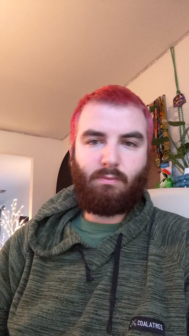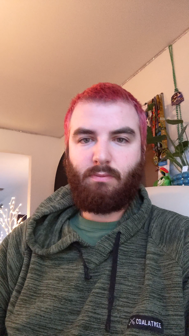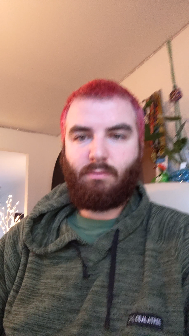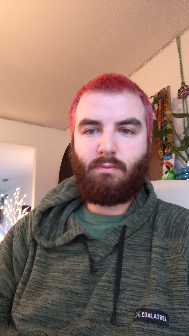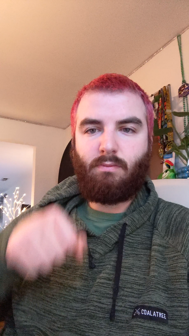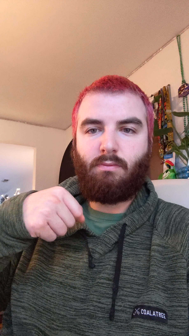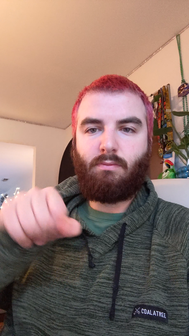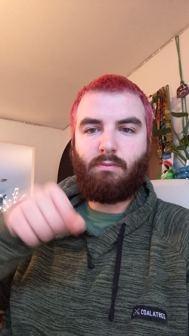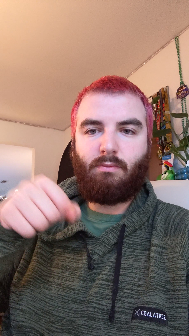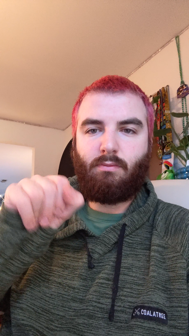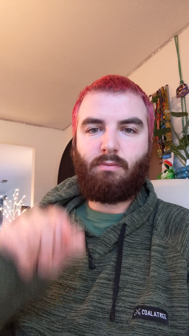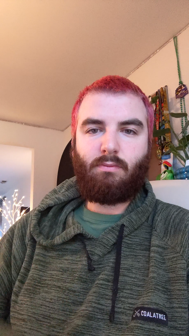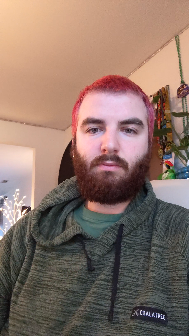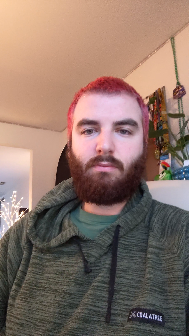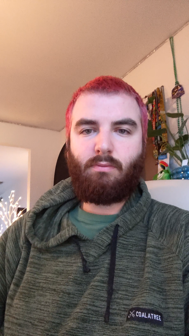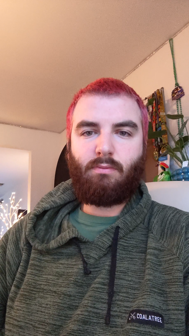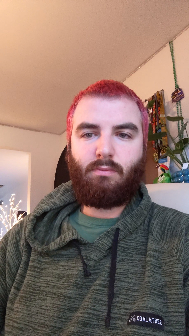motorcycle